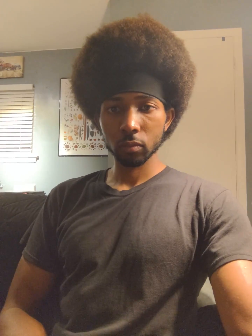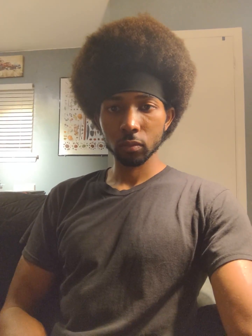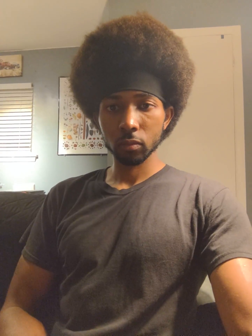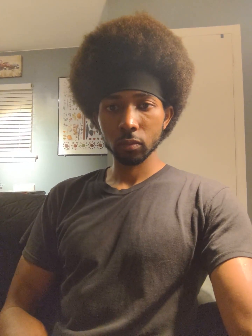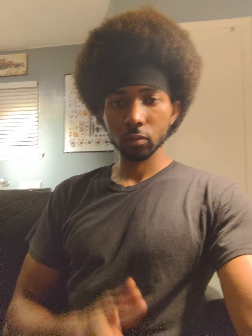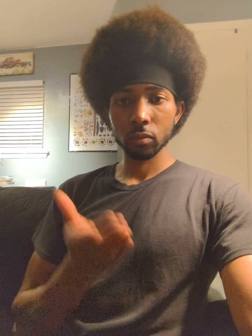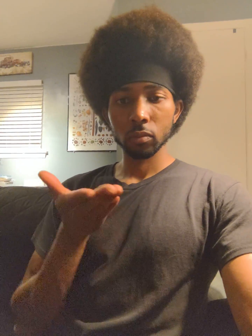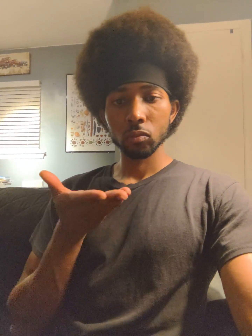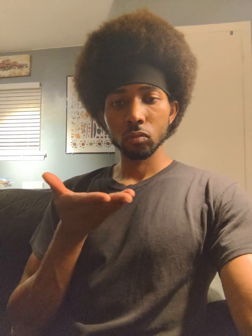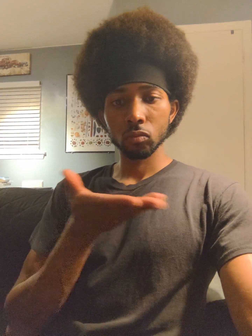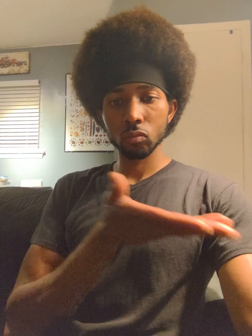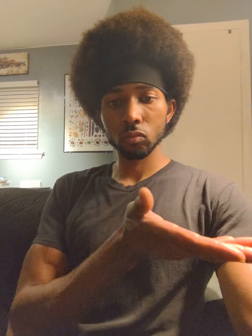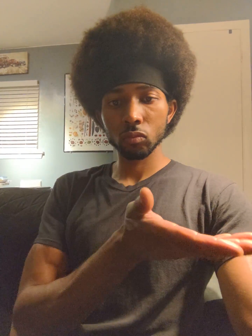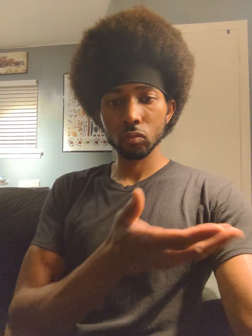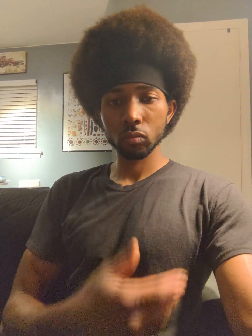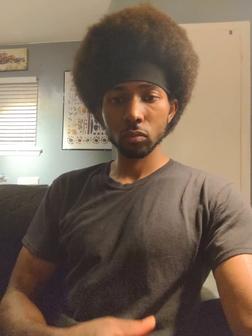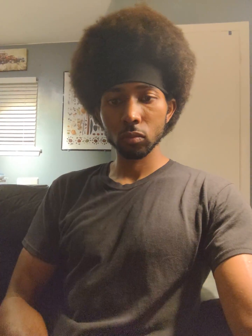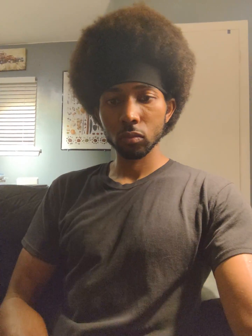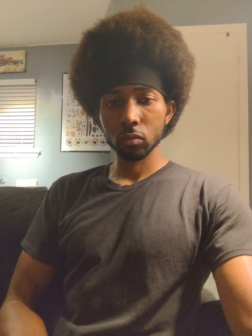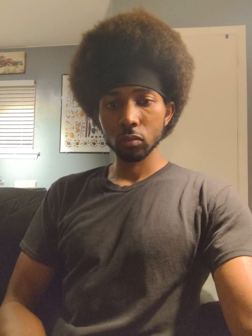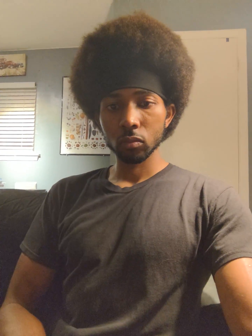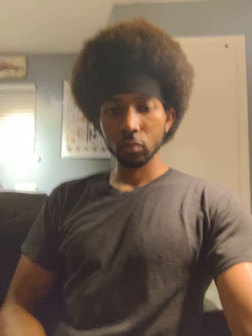oven